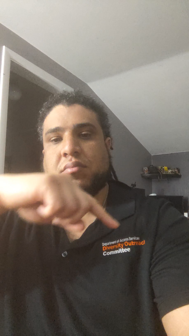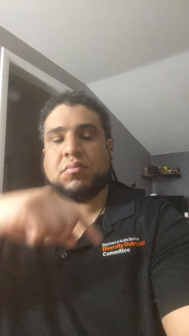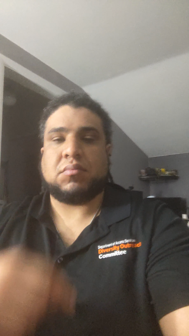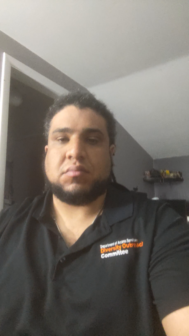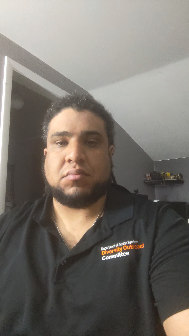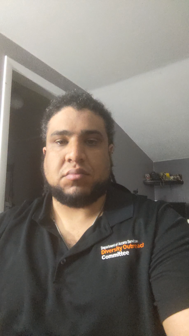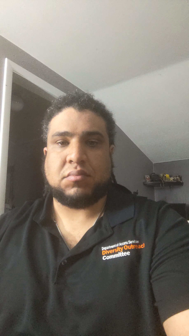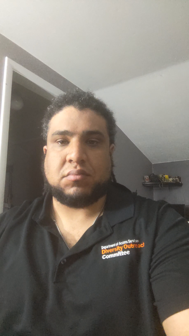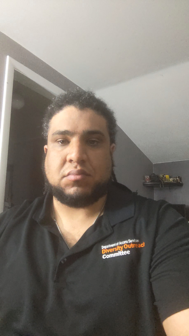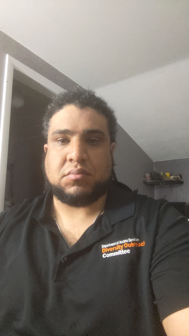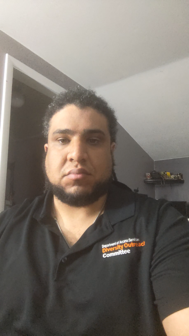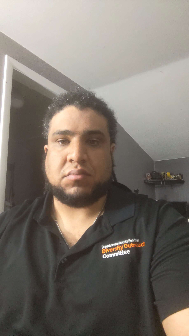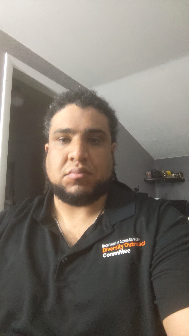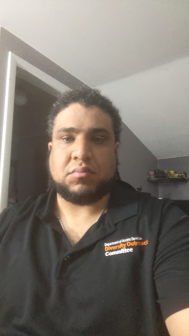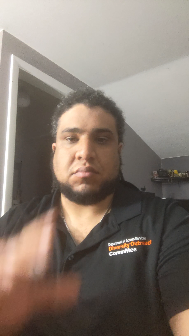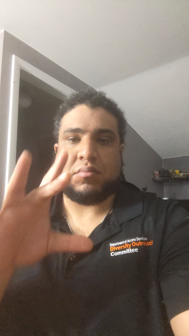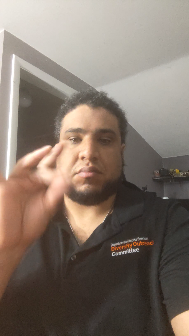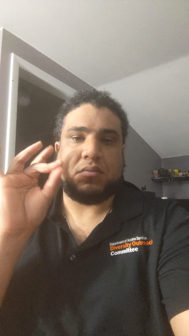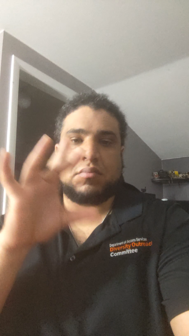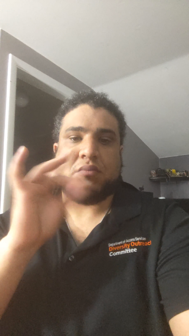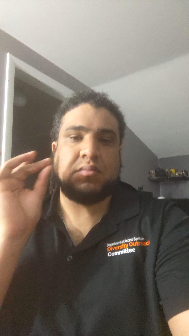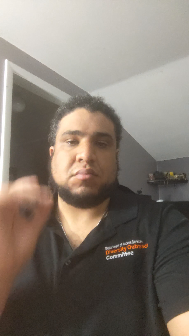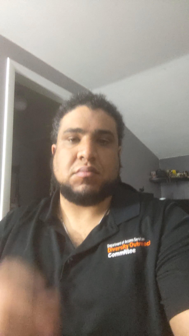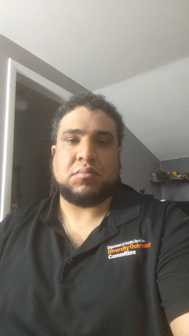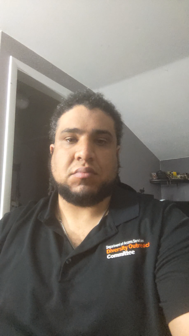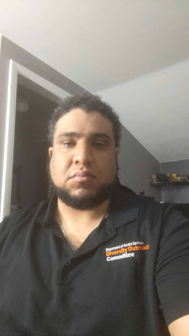choose